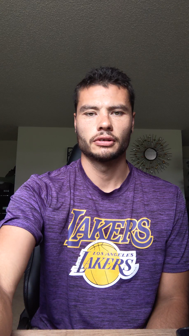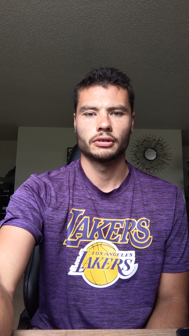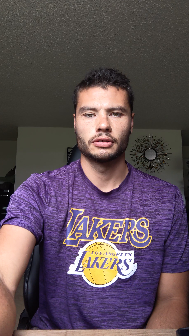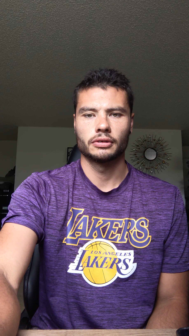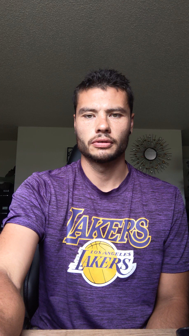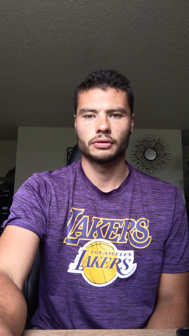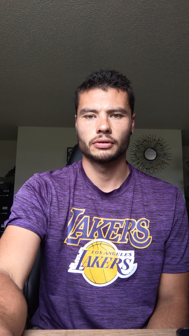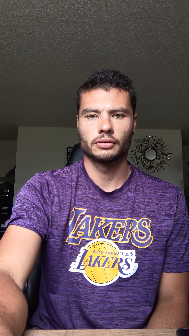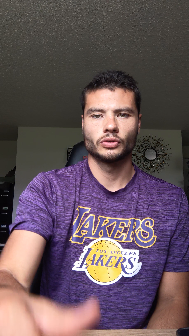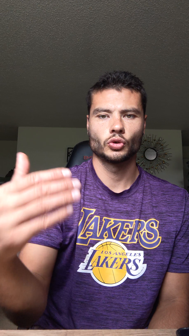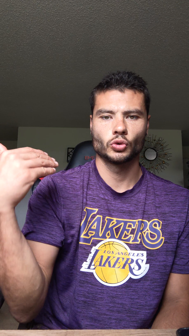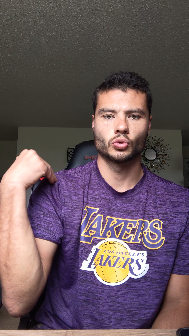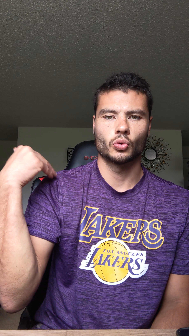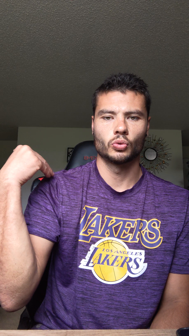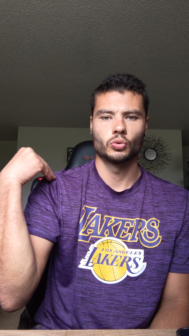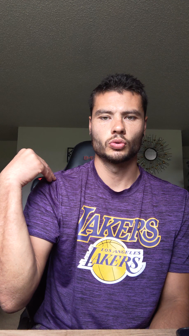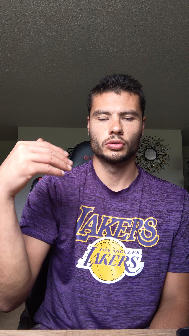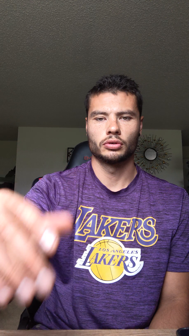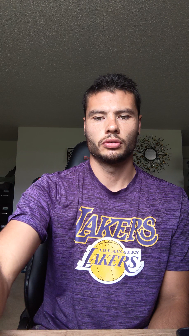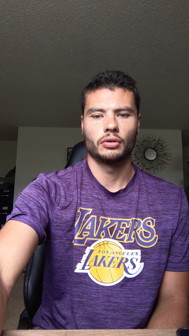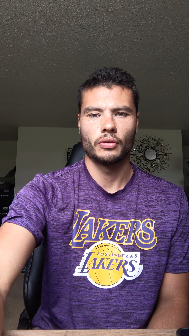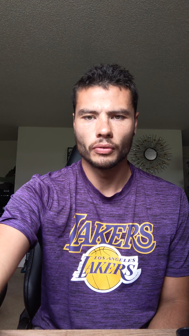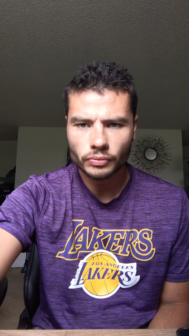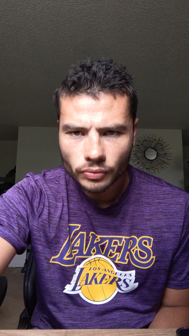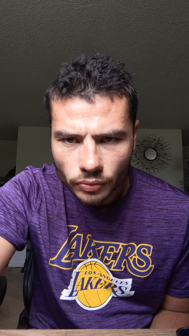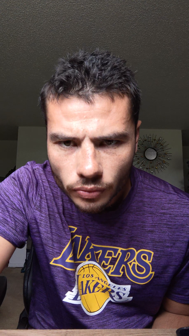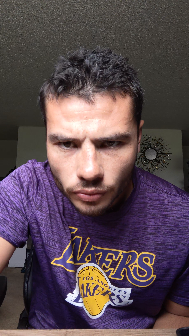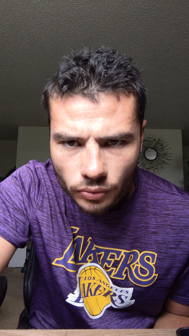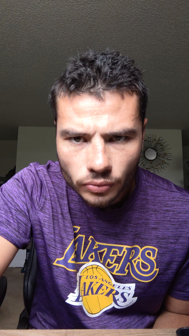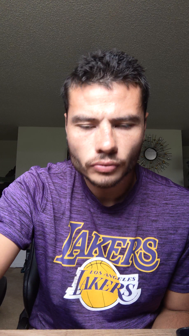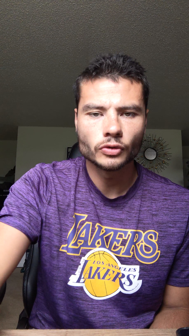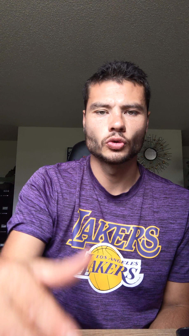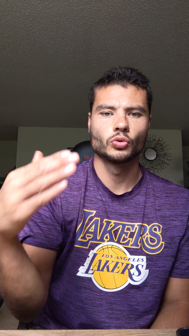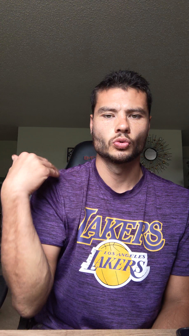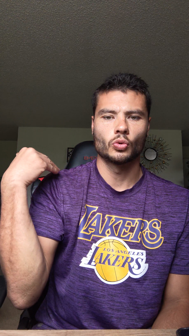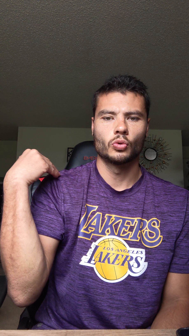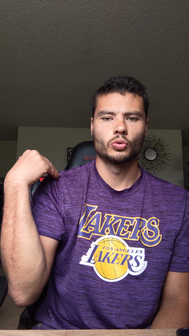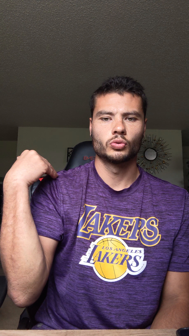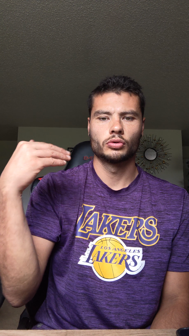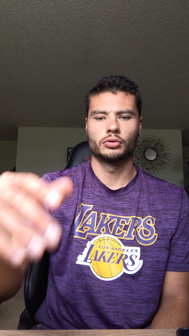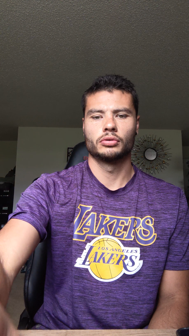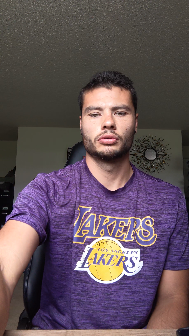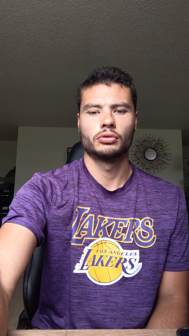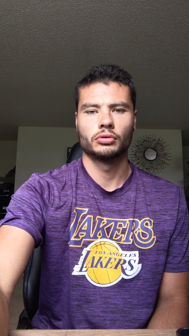shoulder